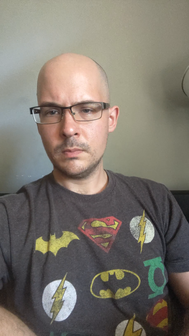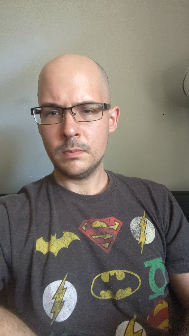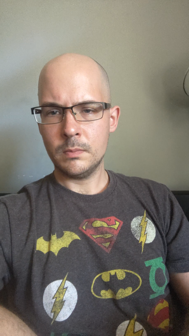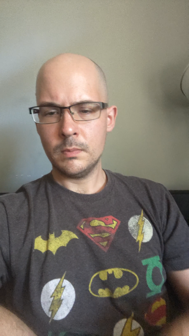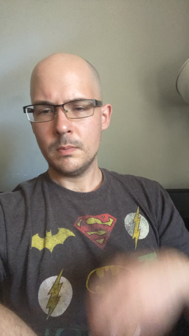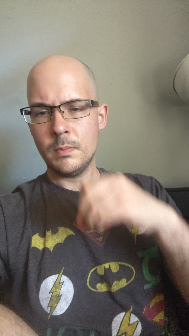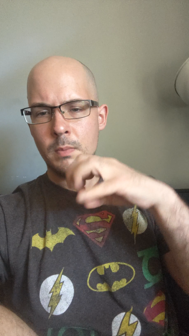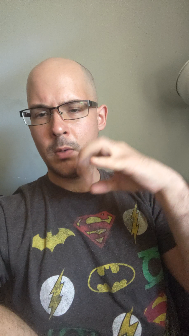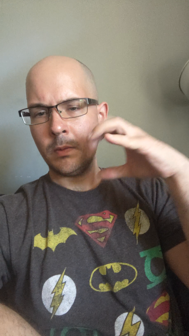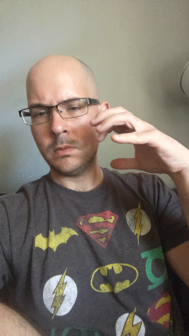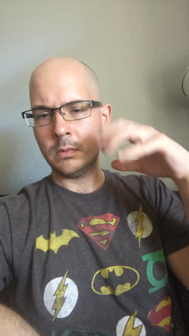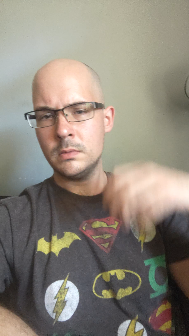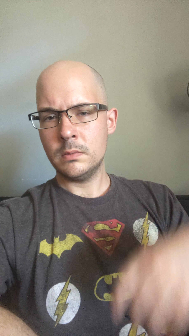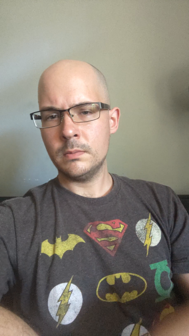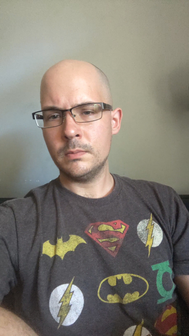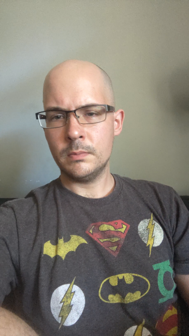bubbles